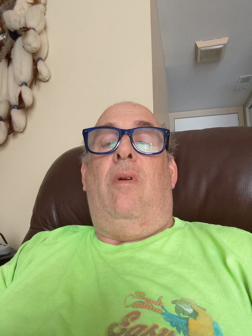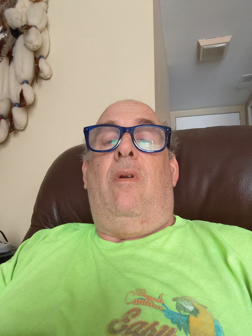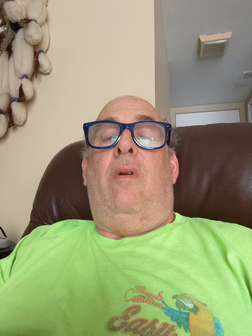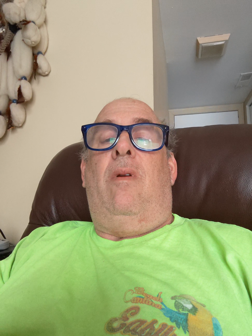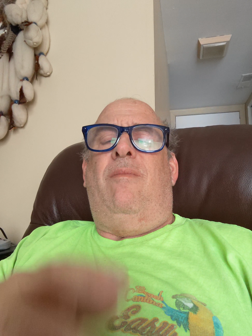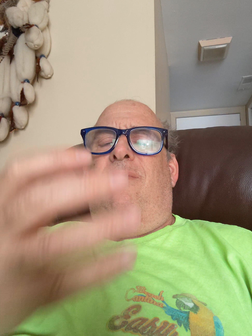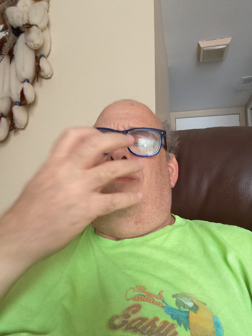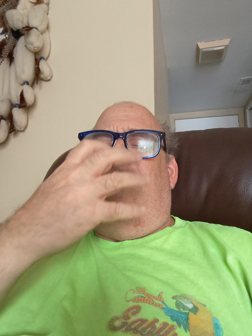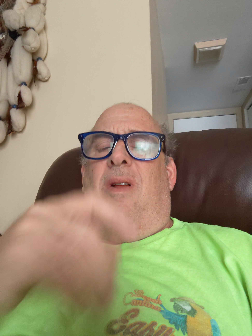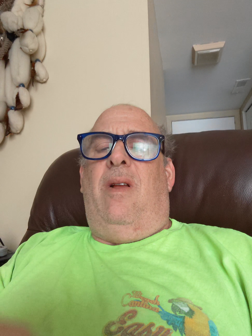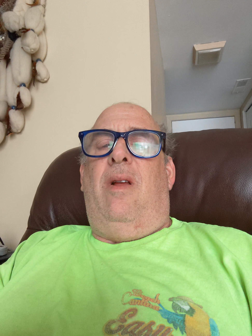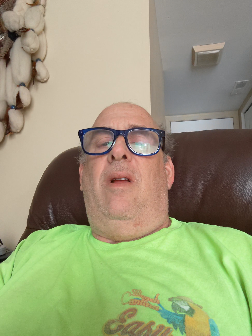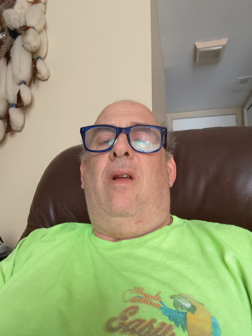mad